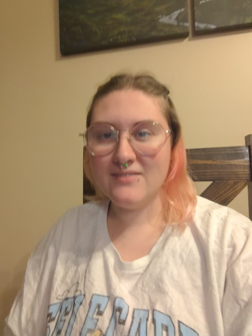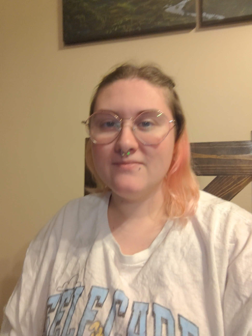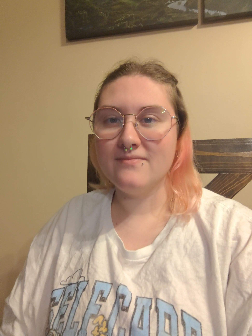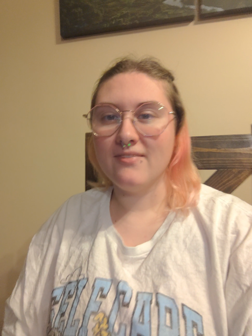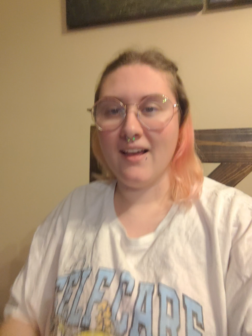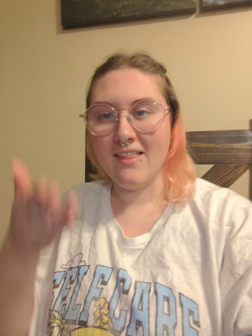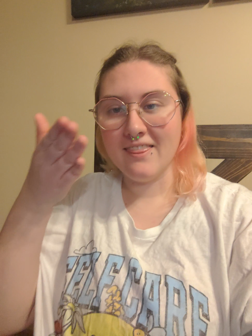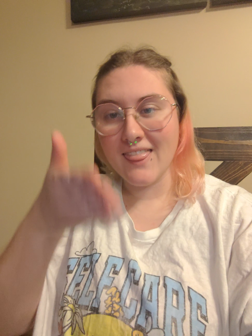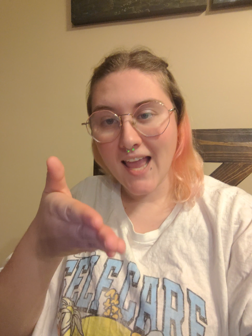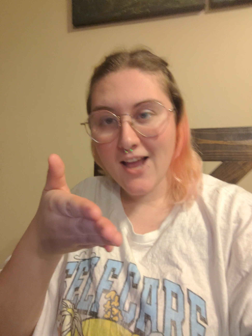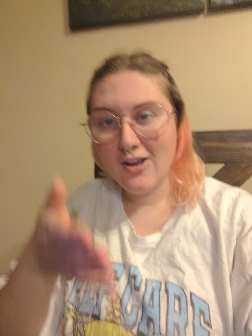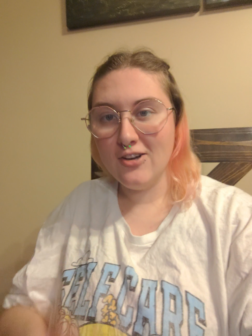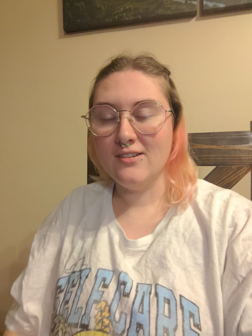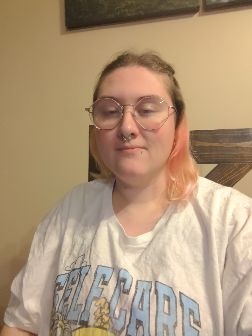there